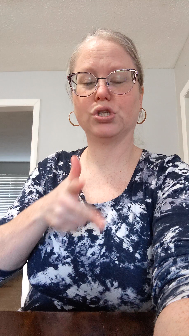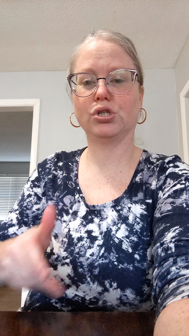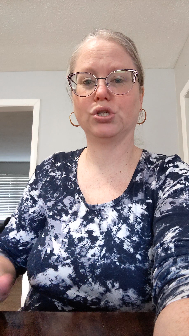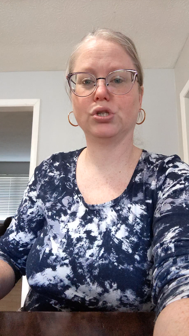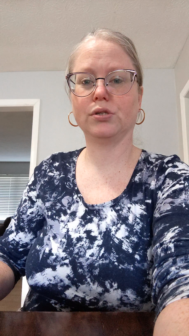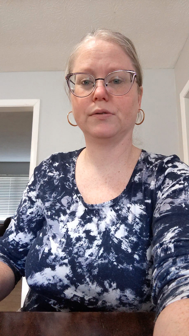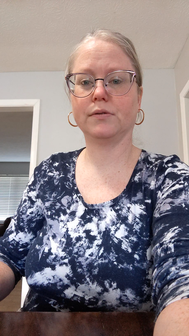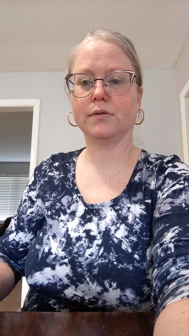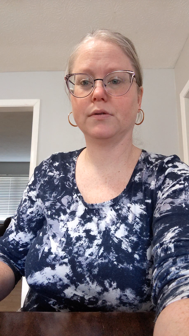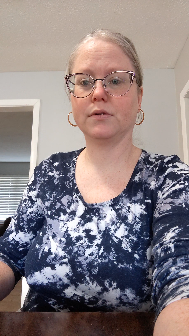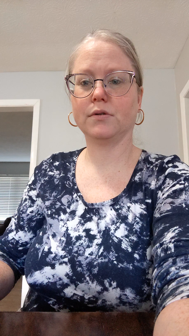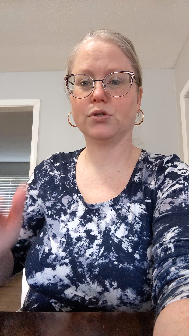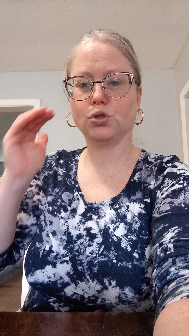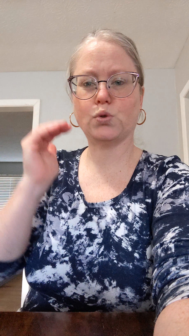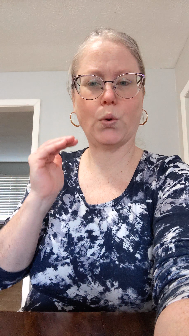short